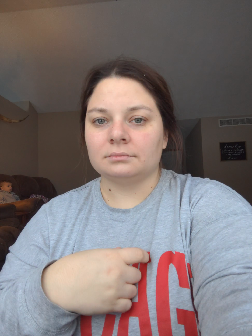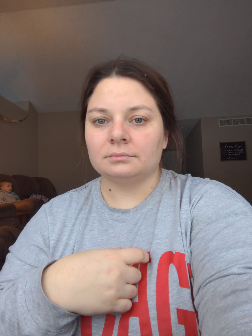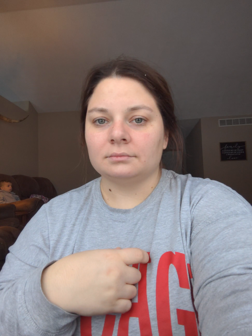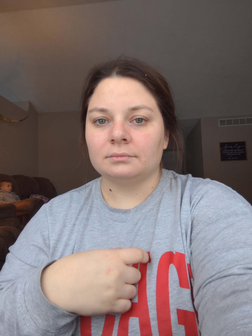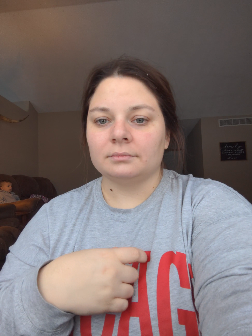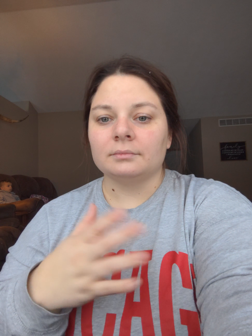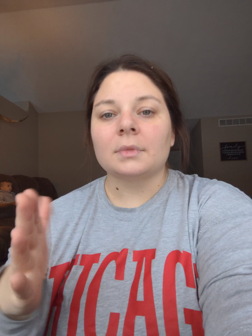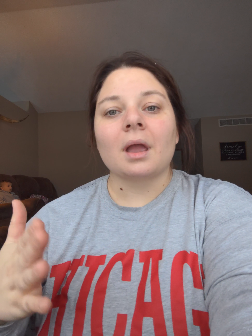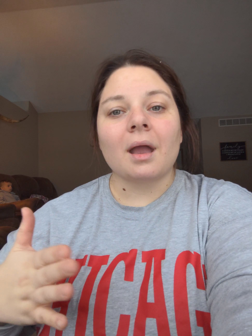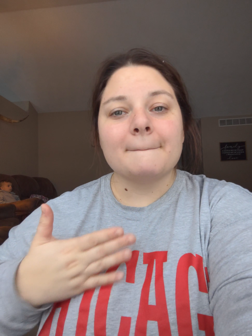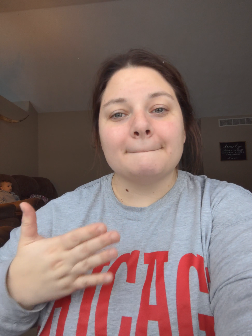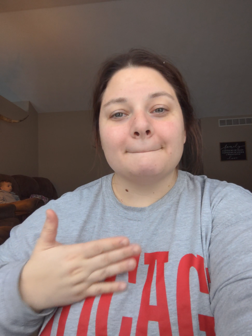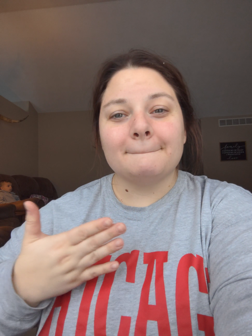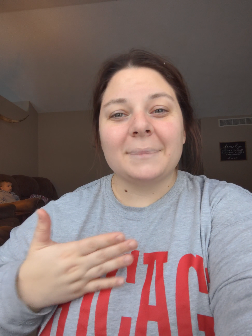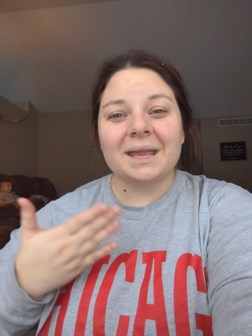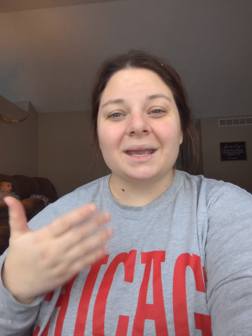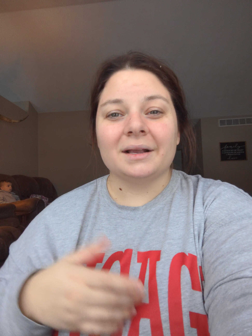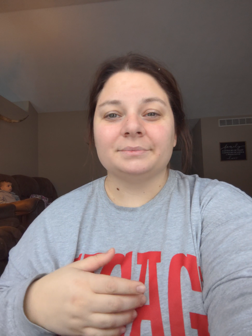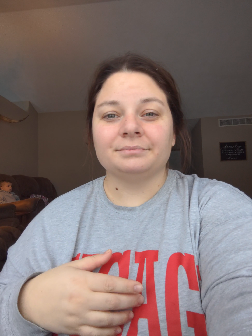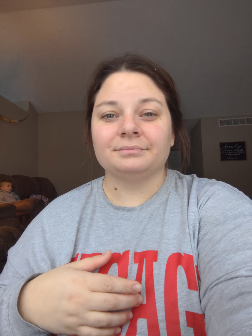happy